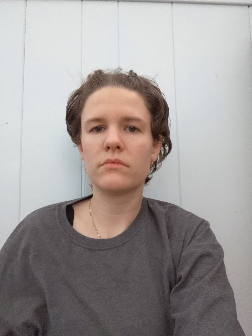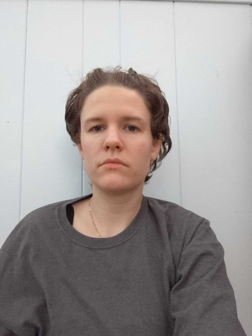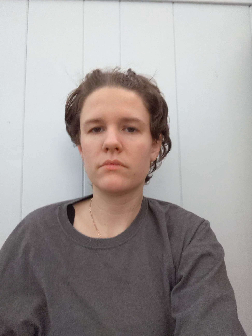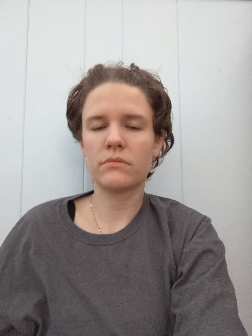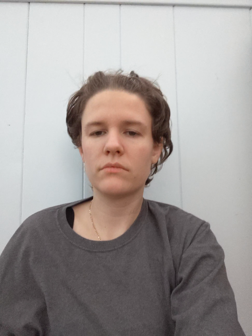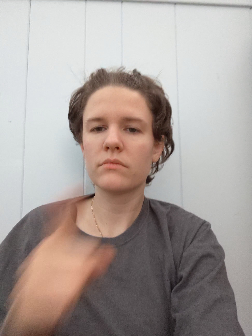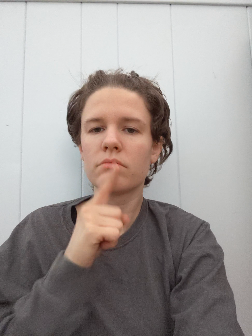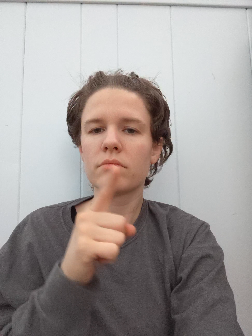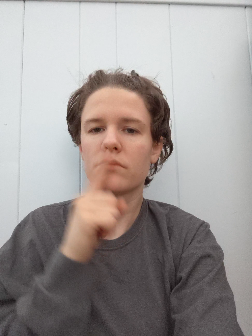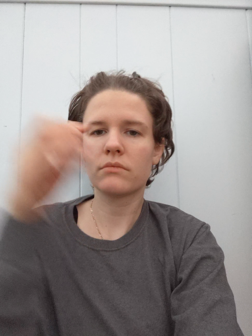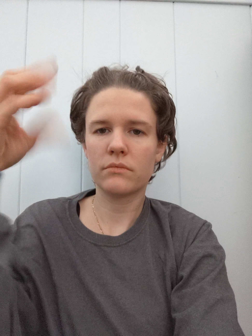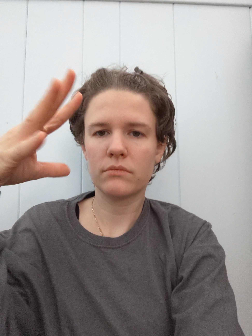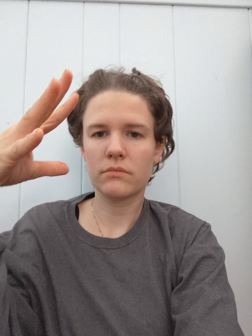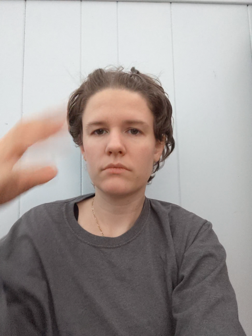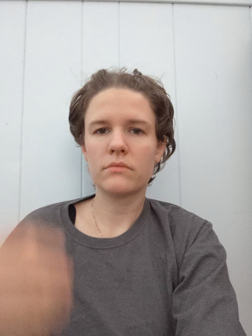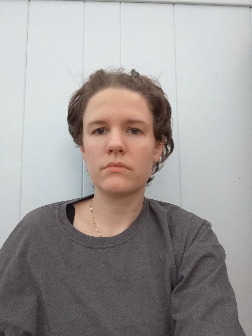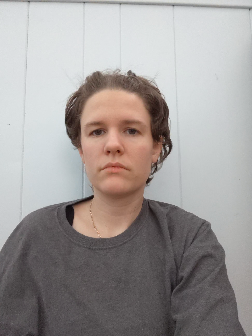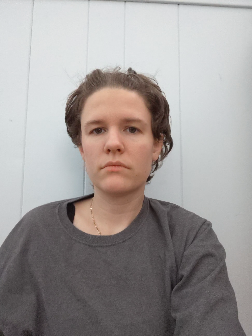lamp